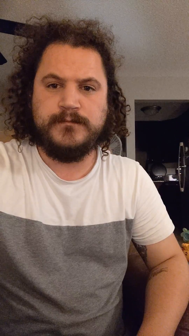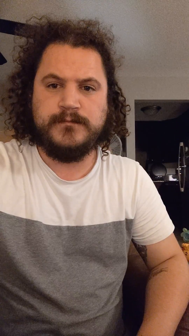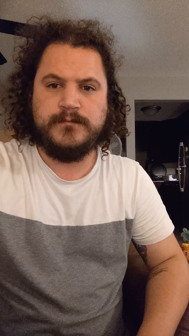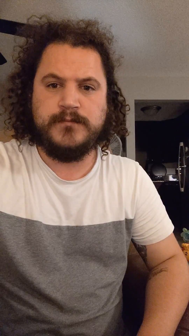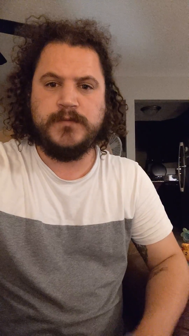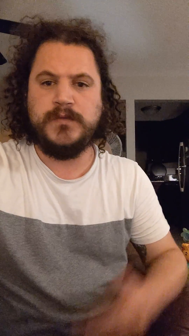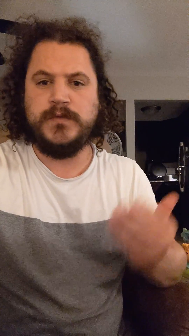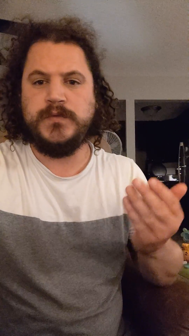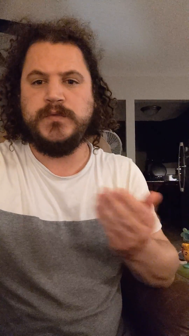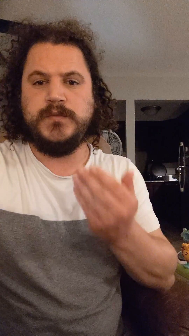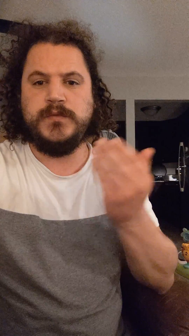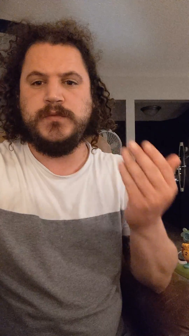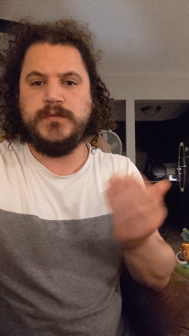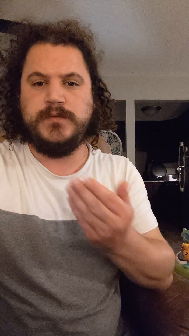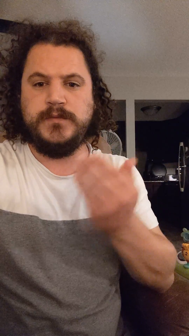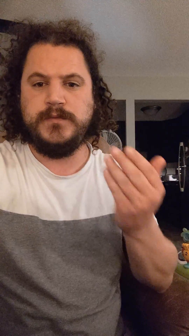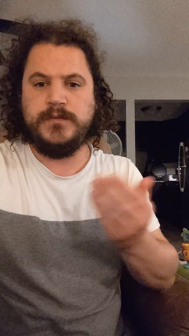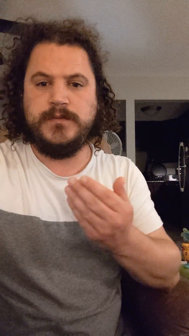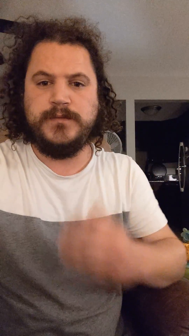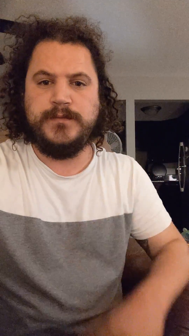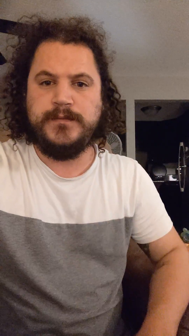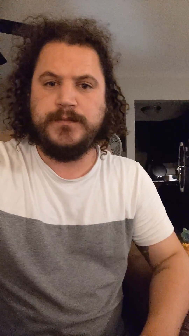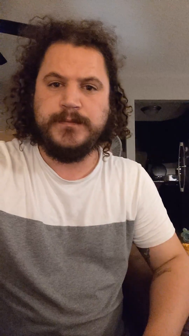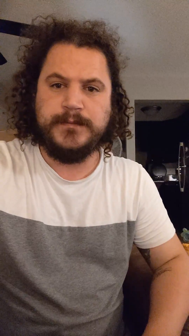new